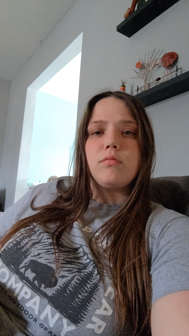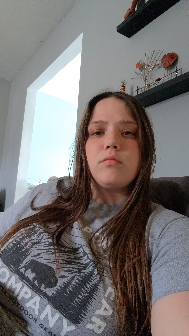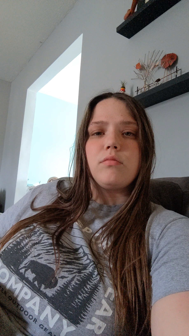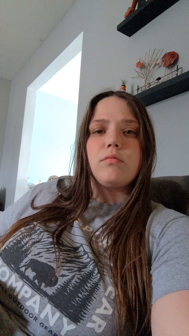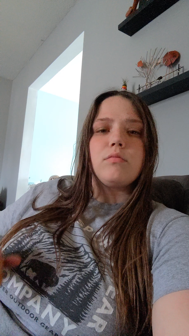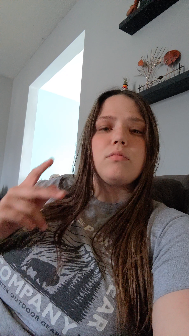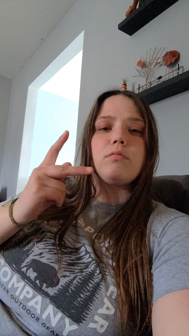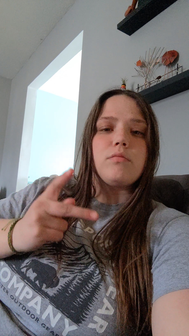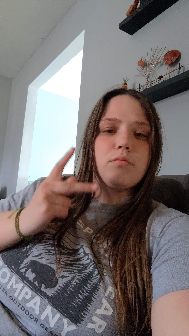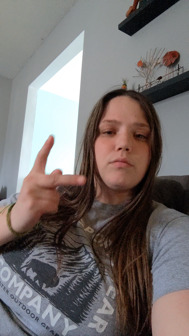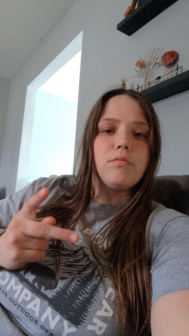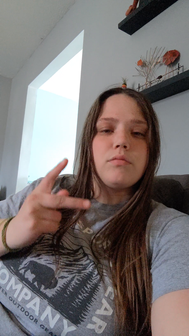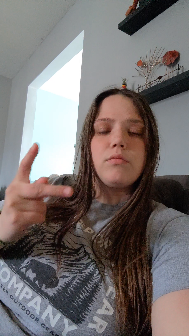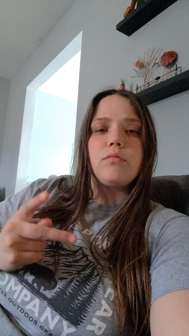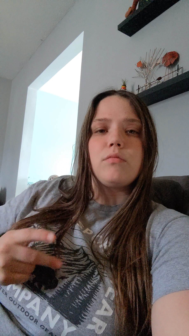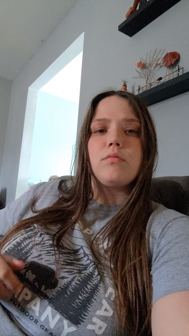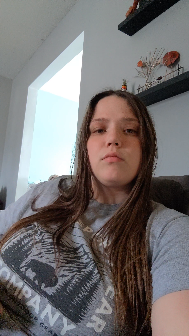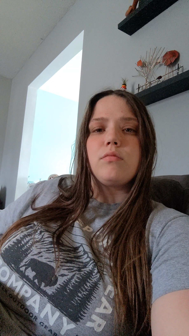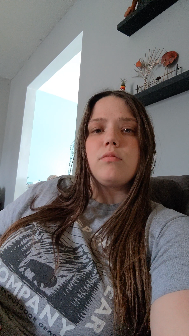careful